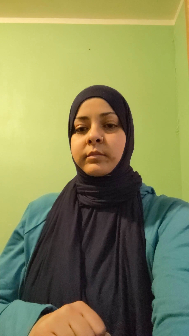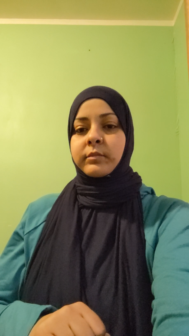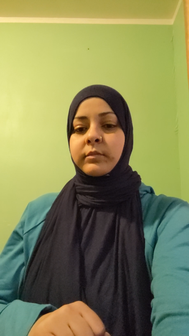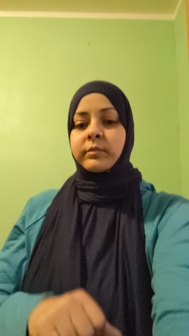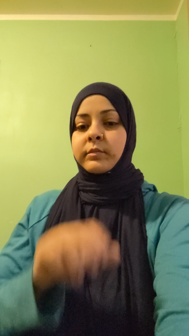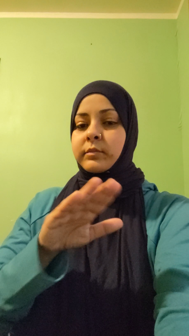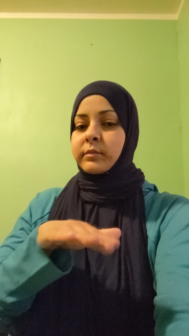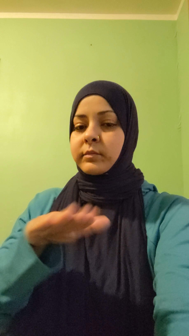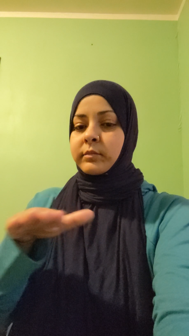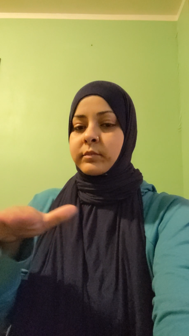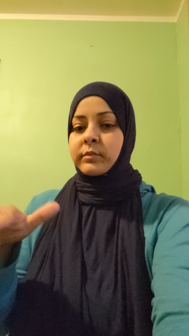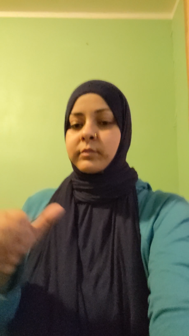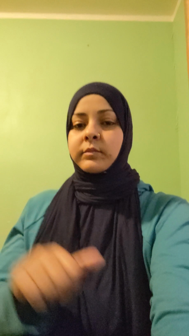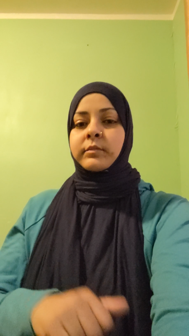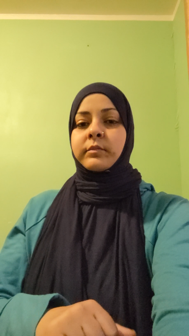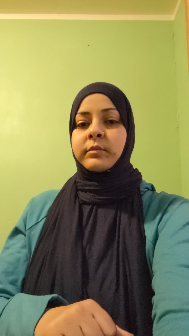children